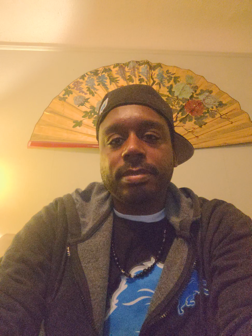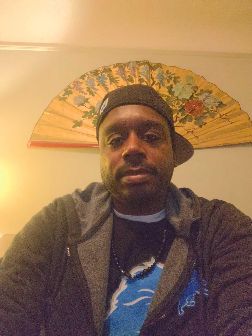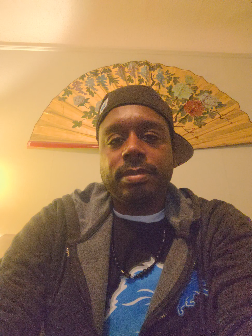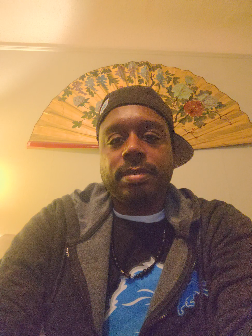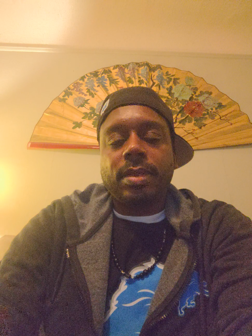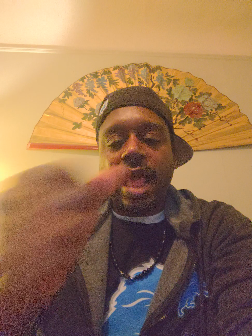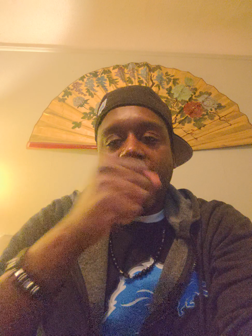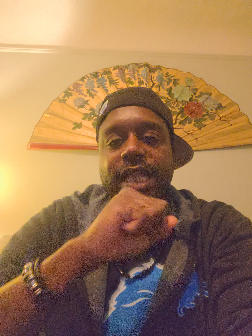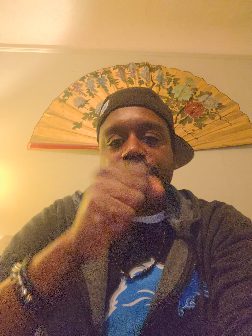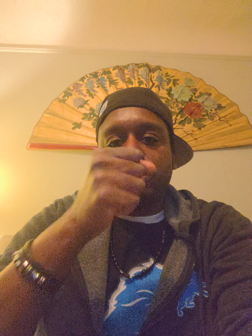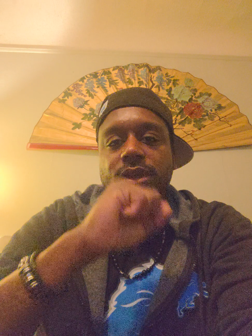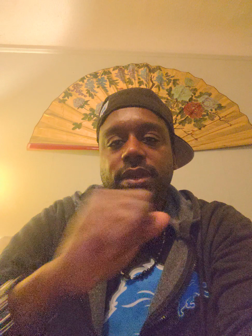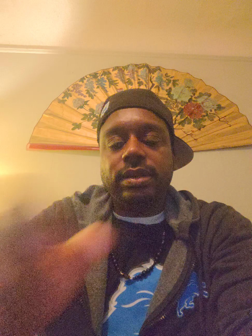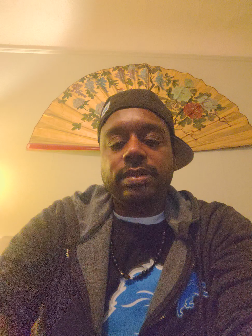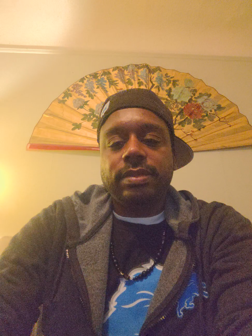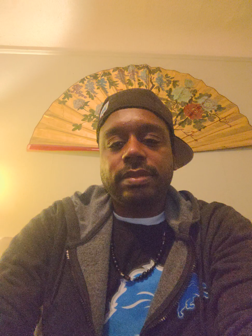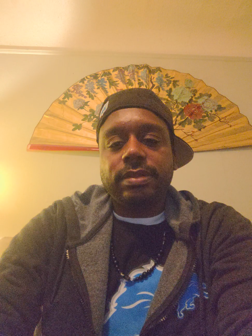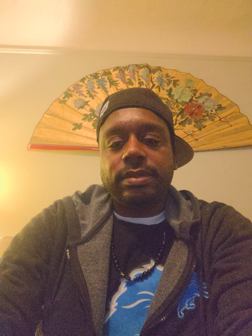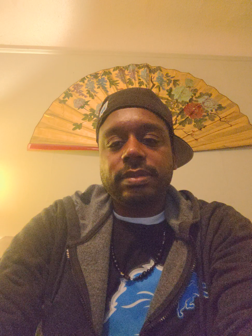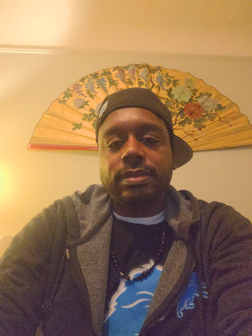ice cream